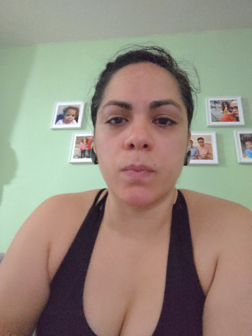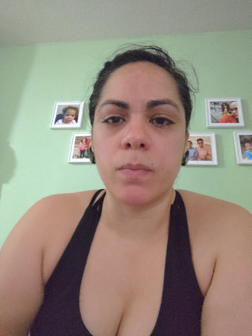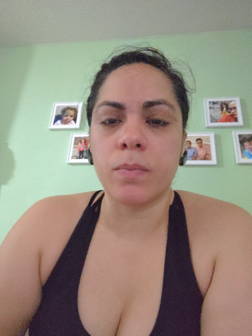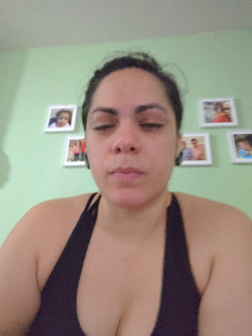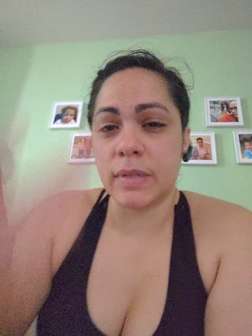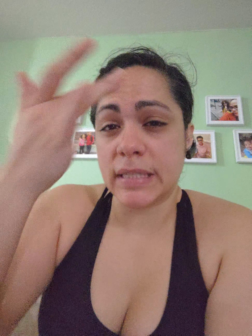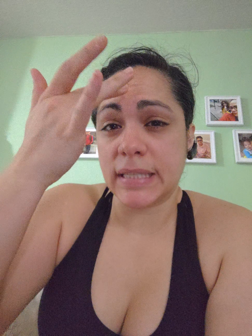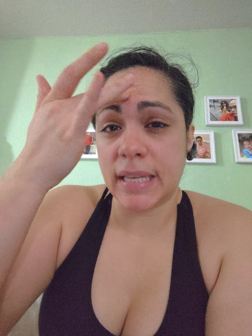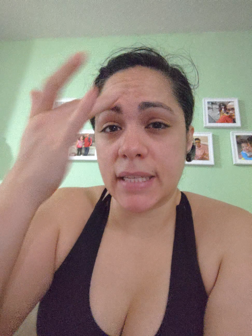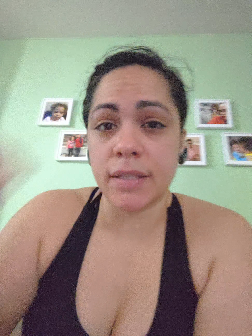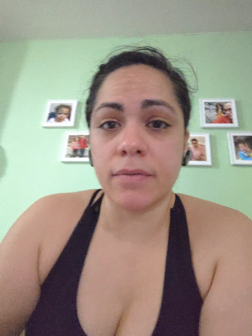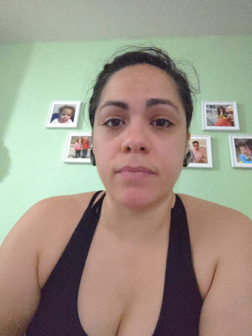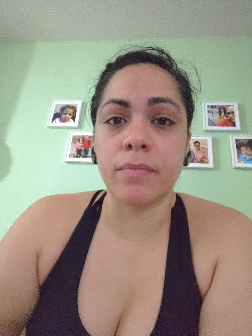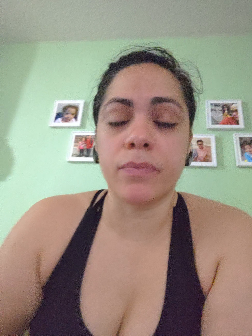sick